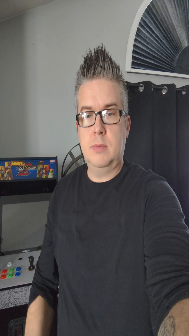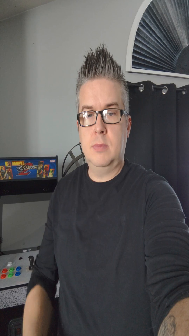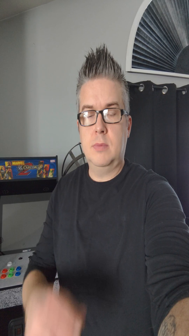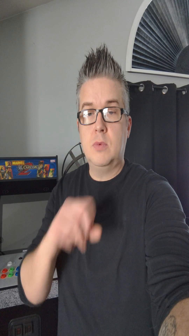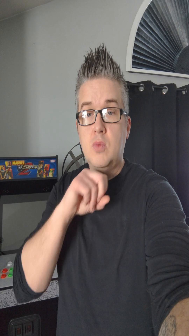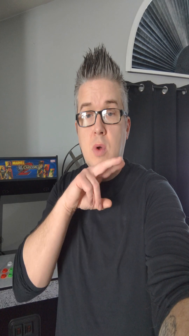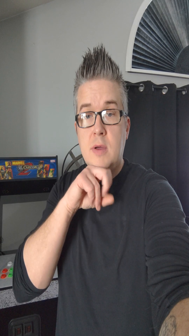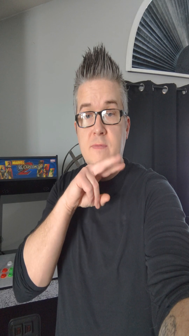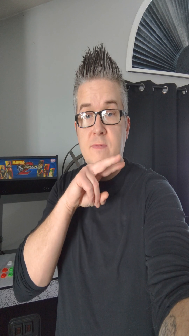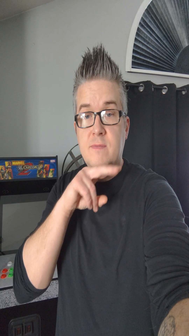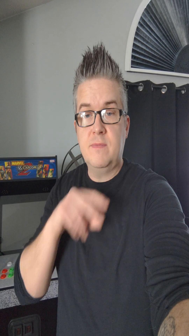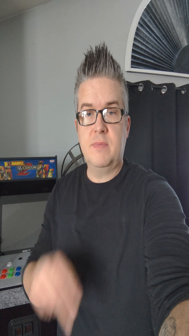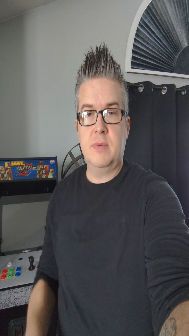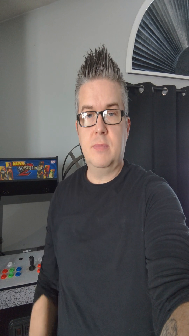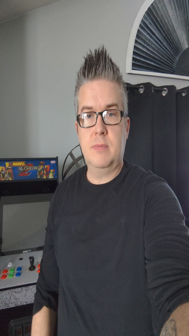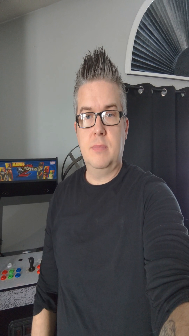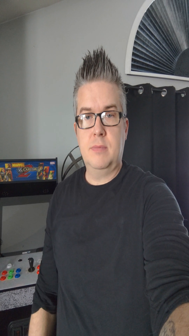frog